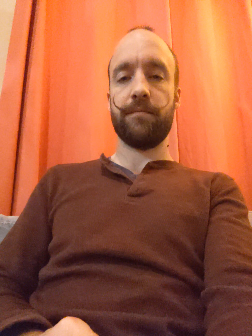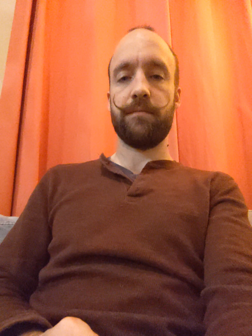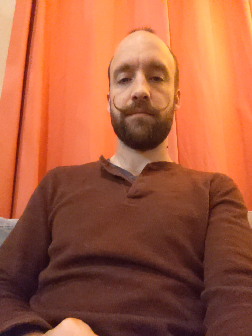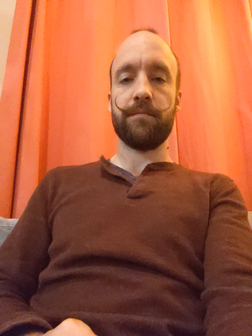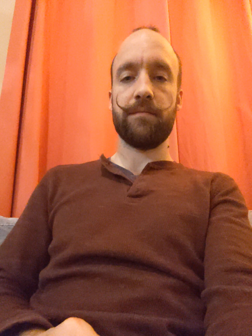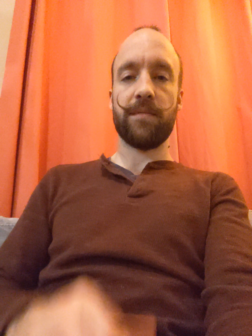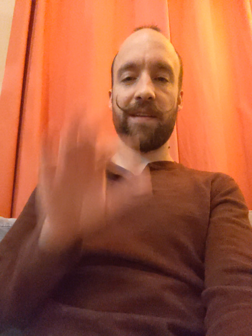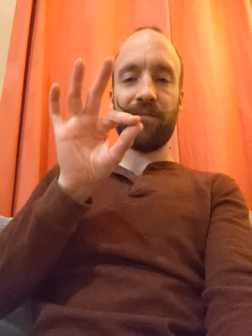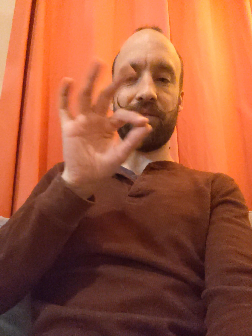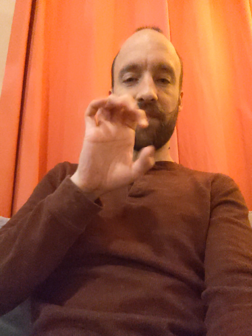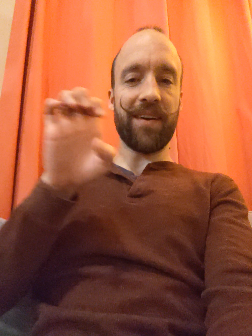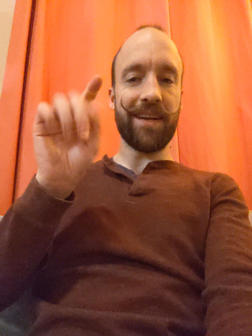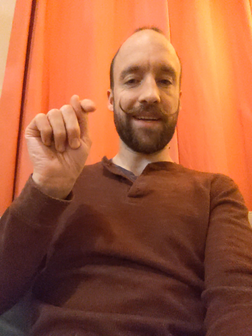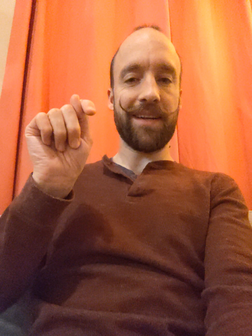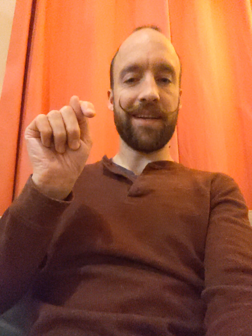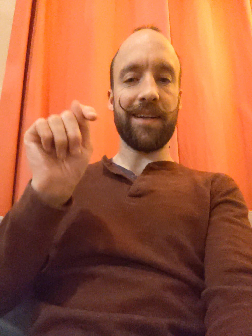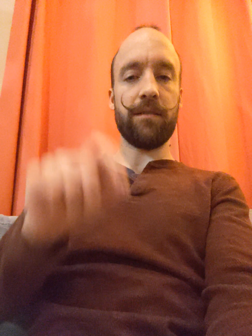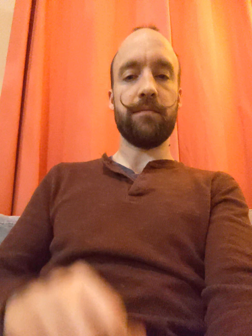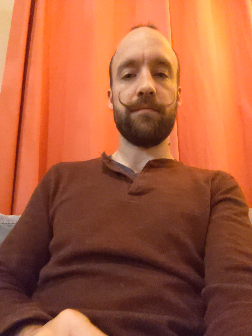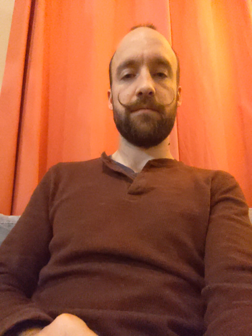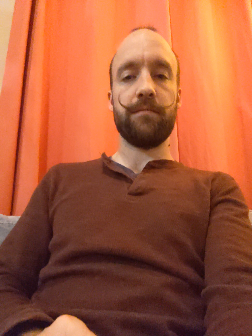feet